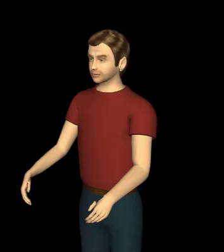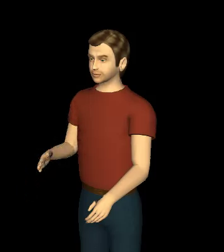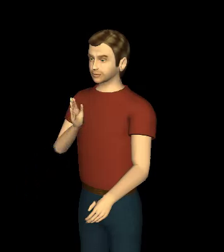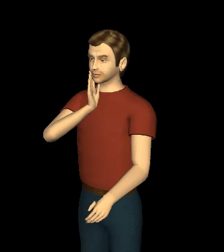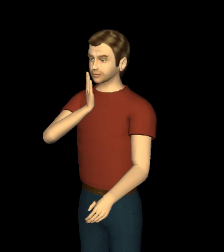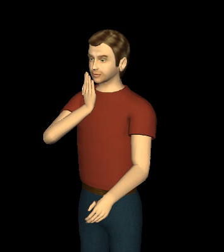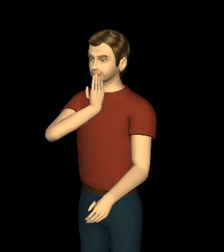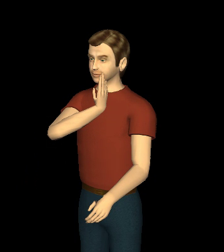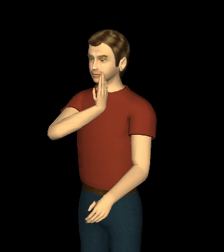جانفي